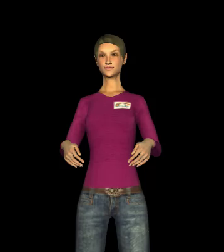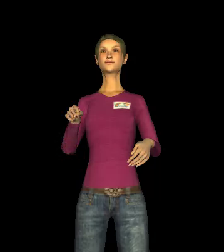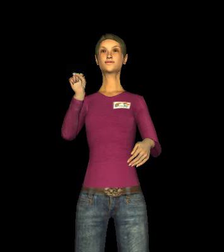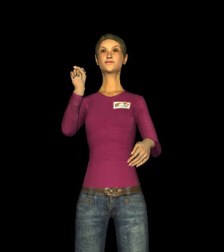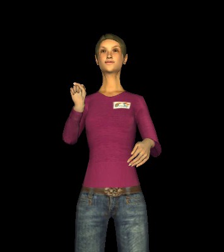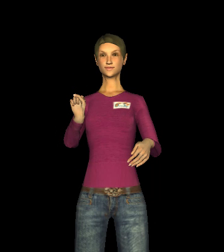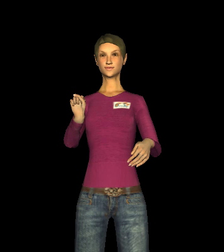جنوب